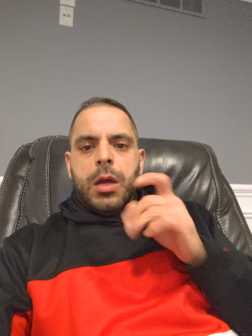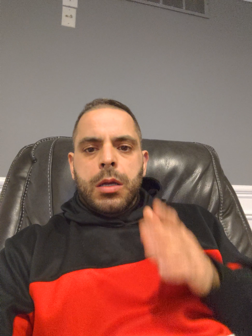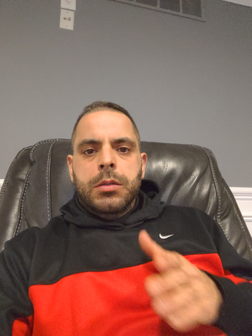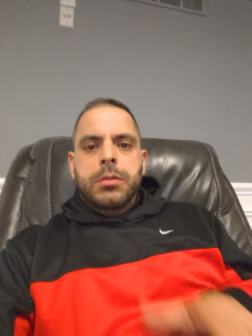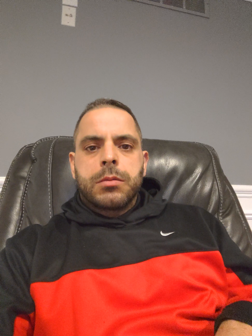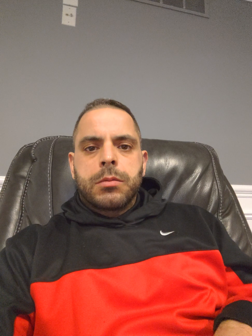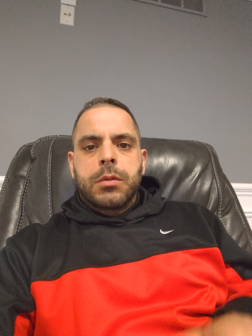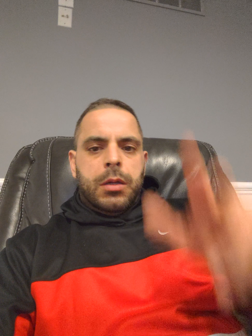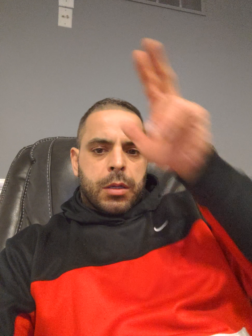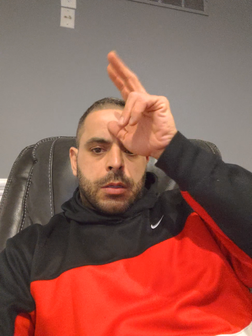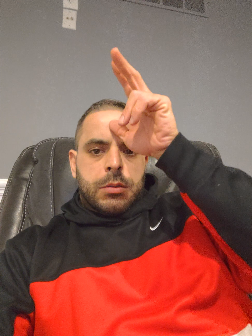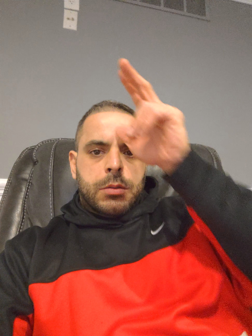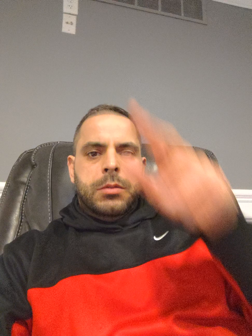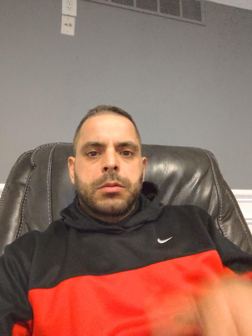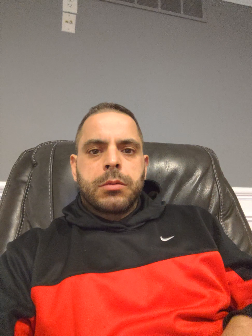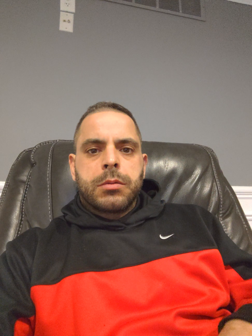hen